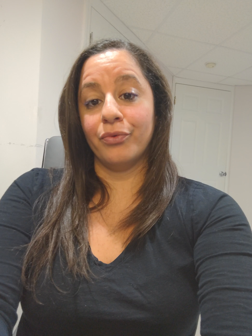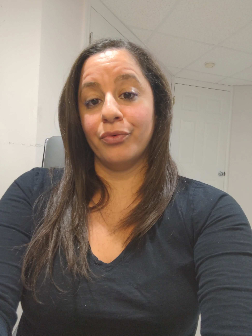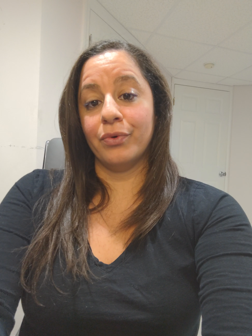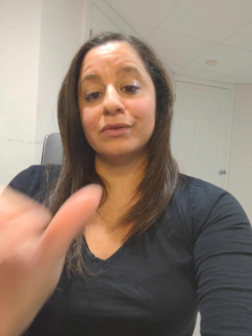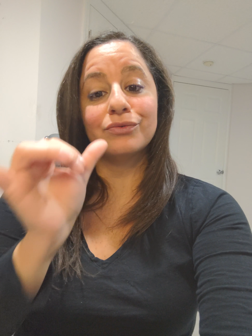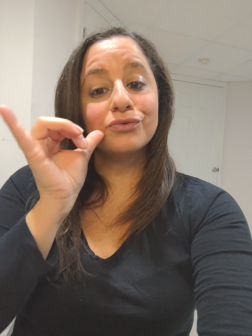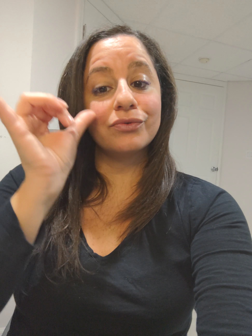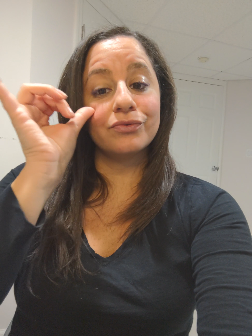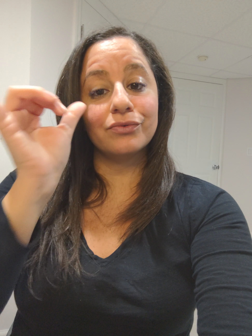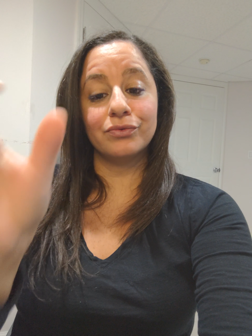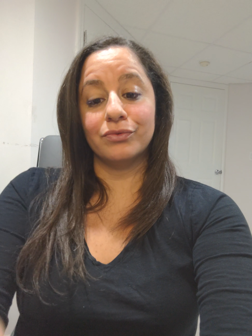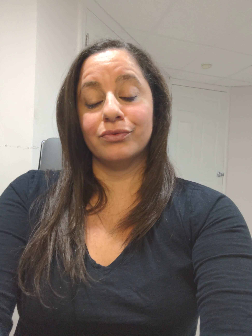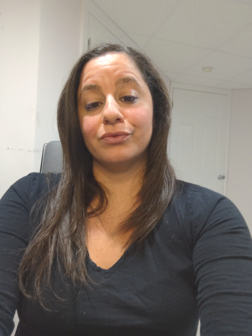yesterday